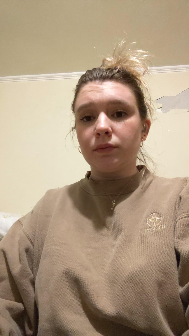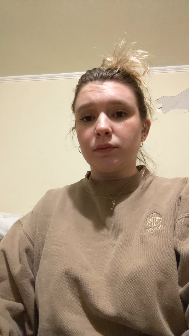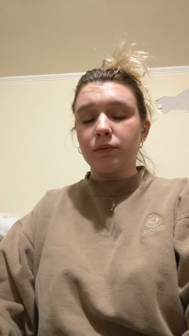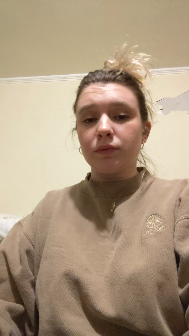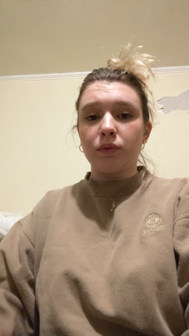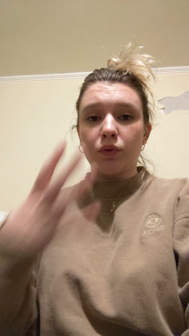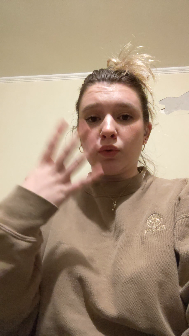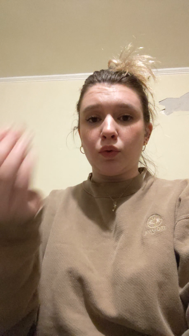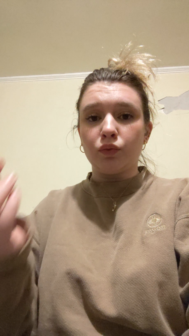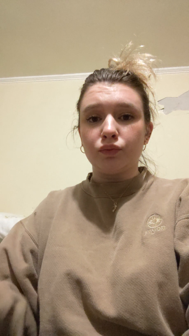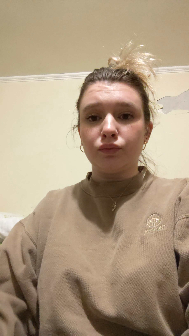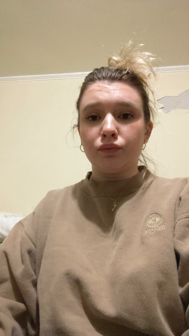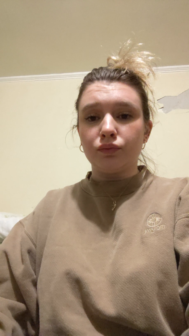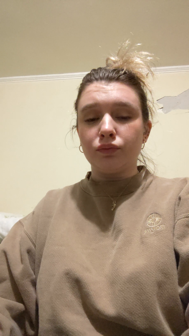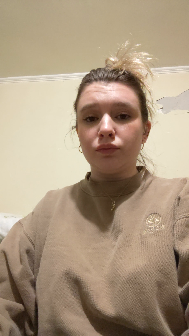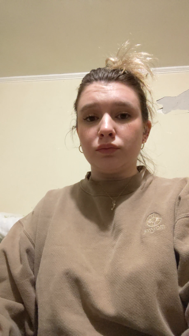got to